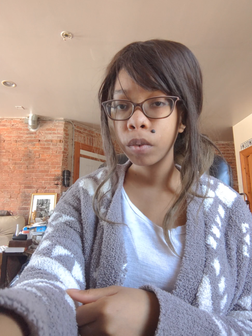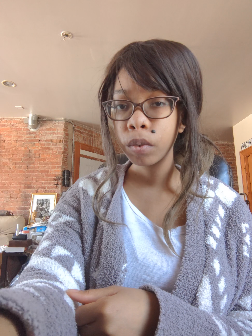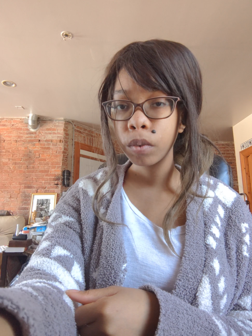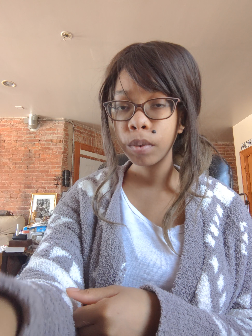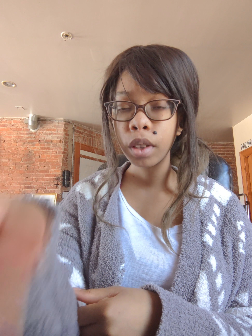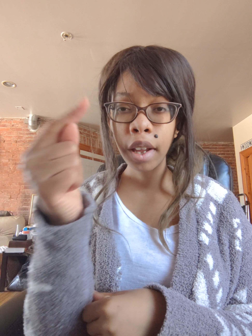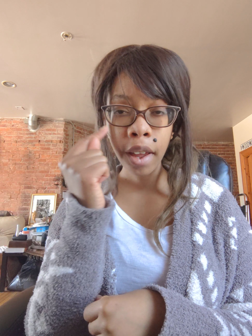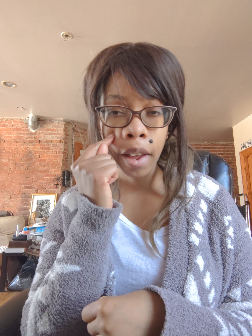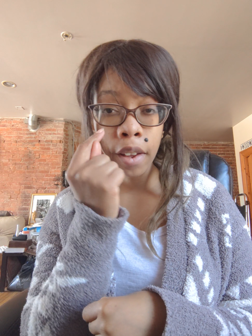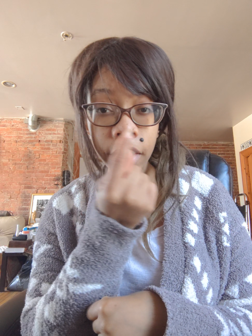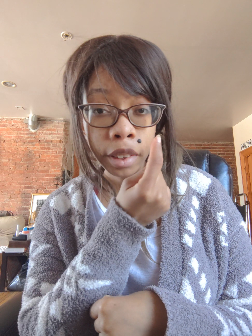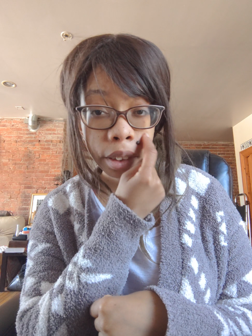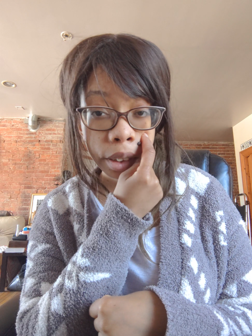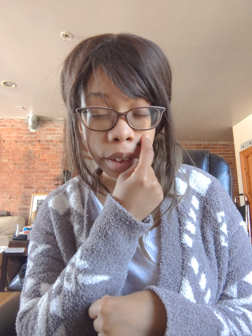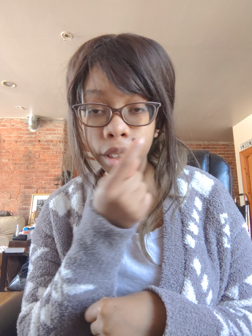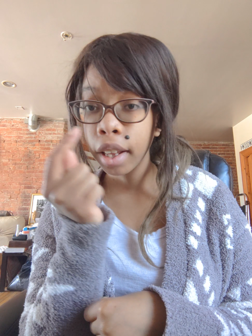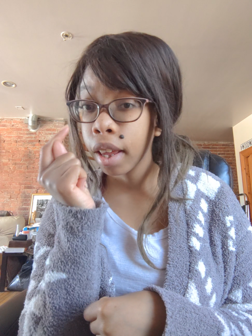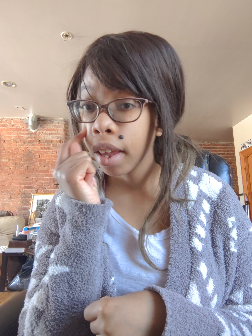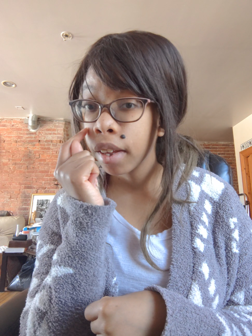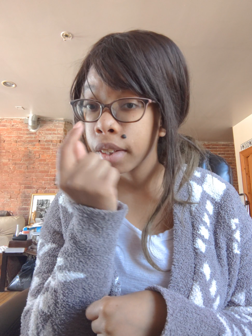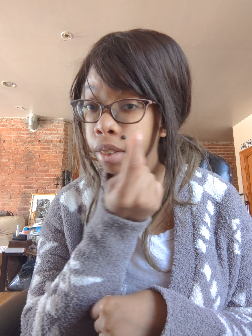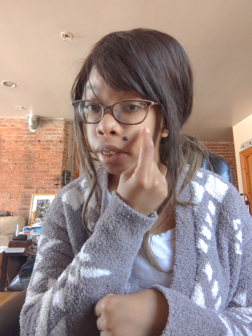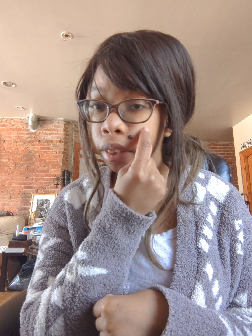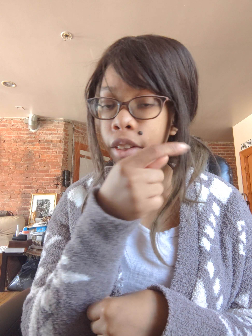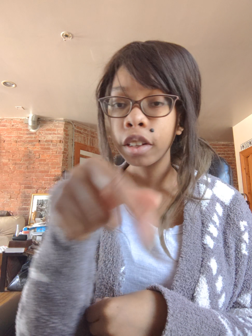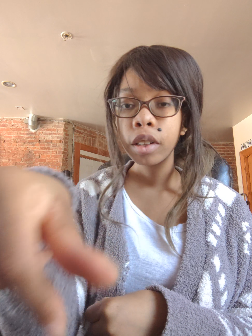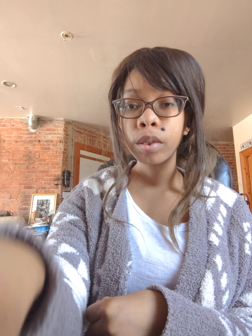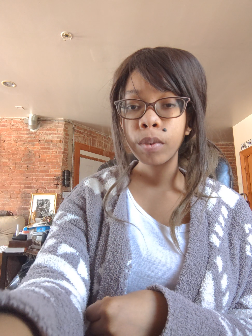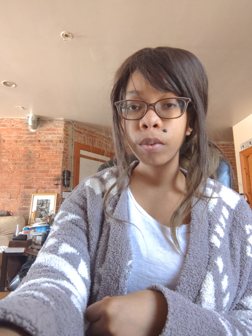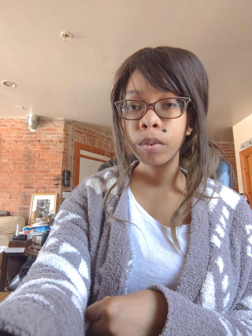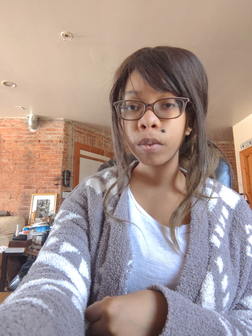eye